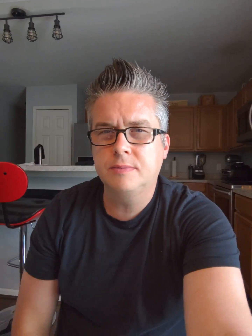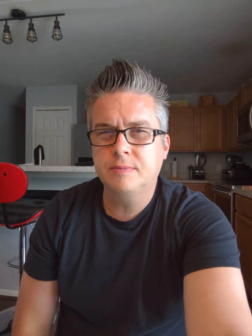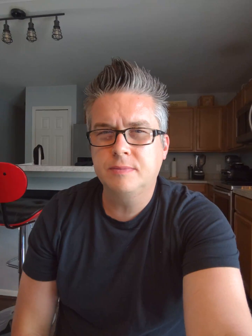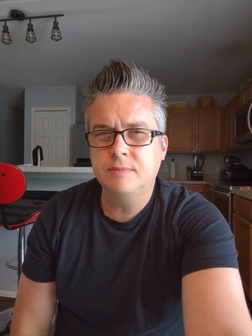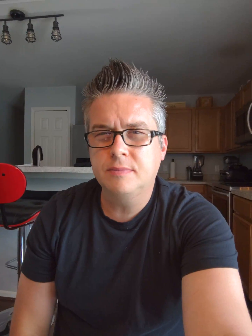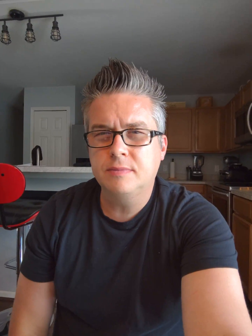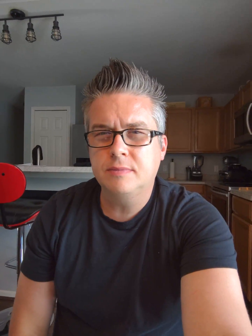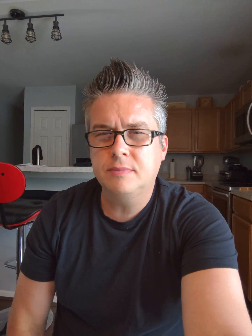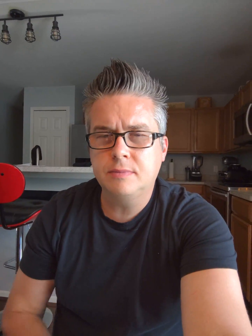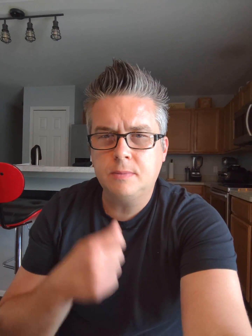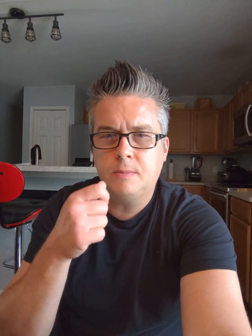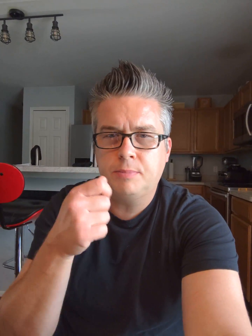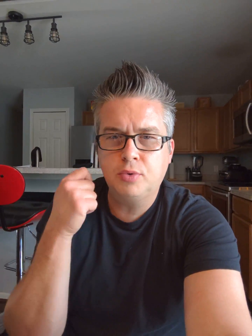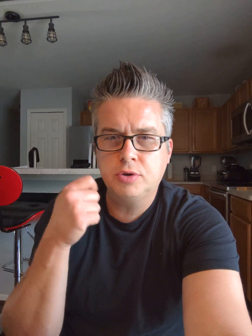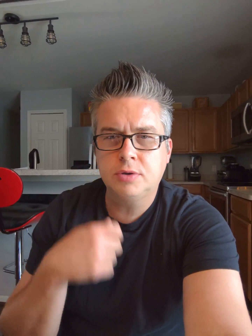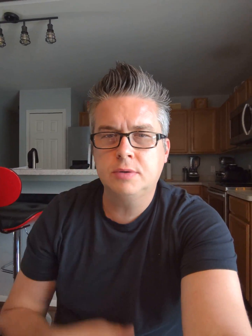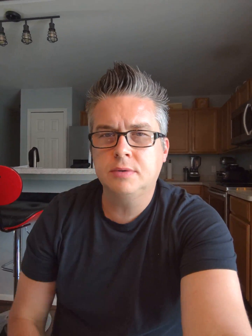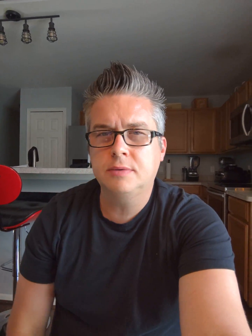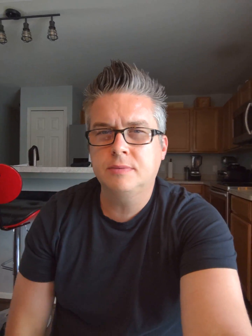pull